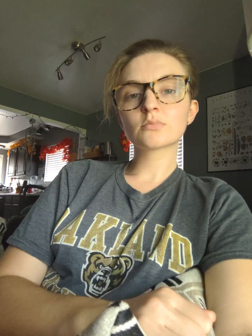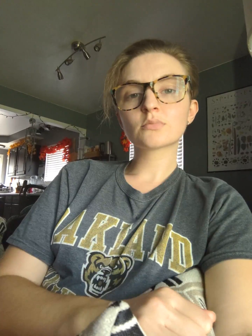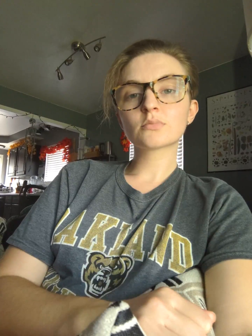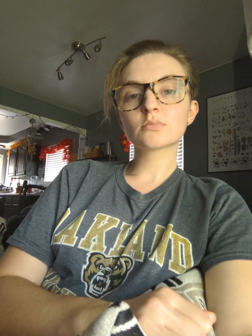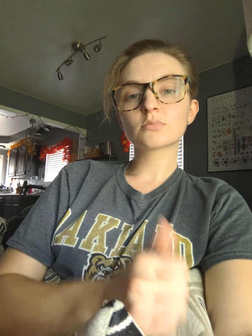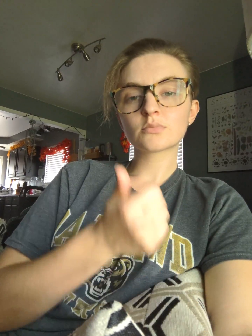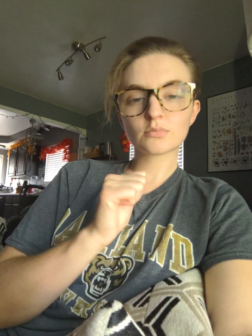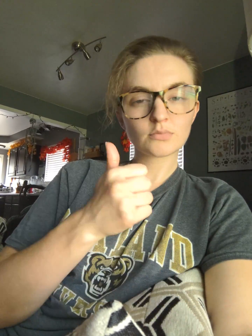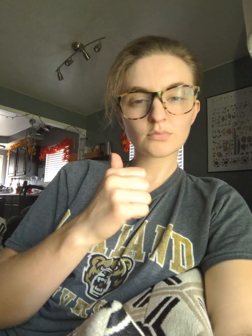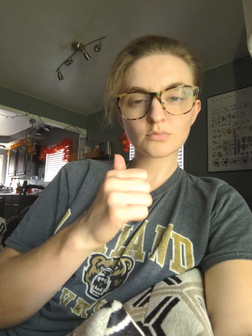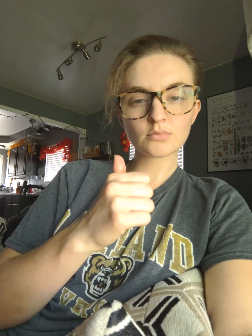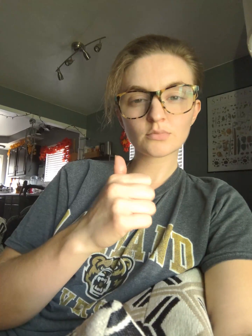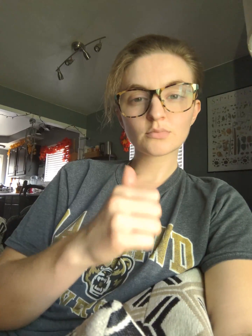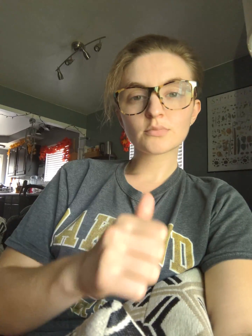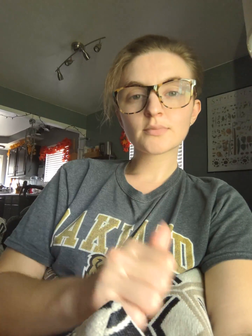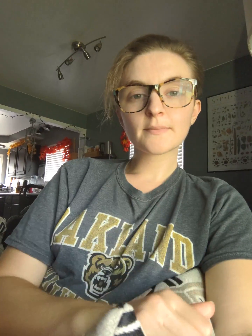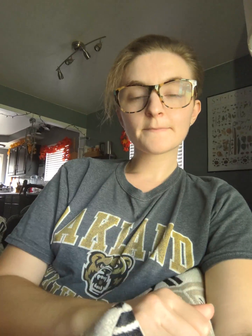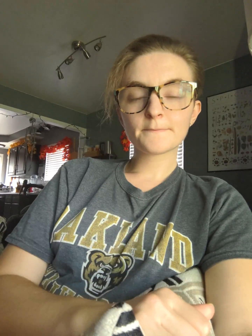how